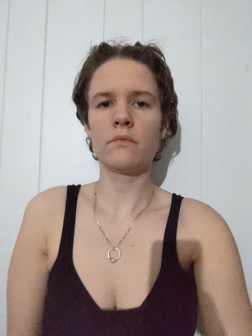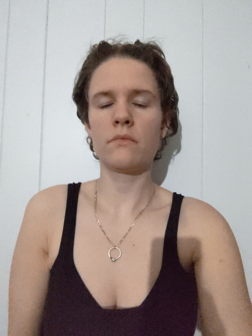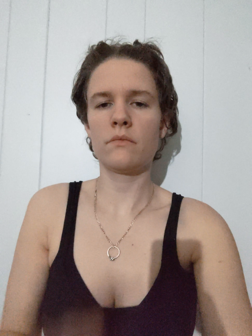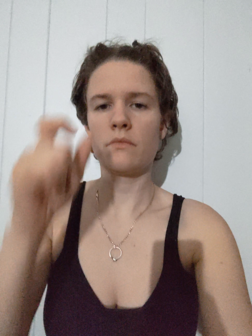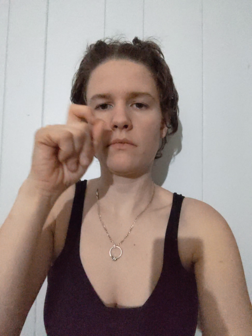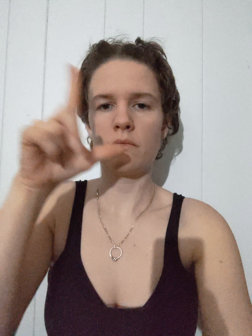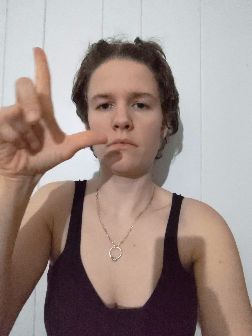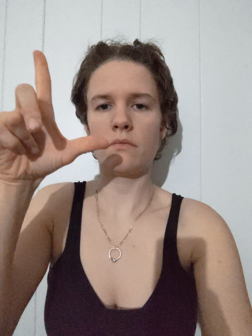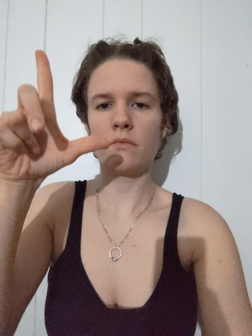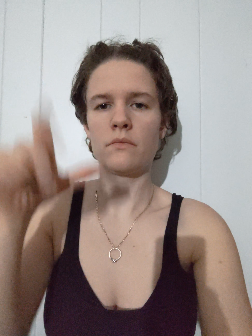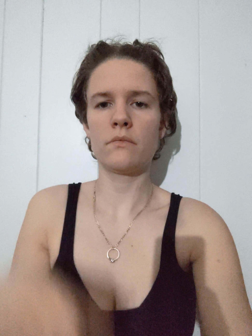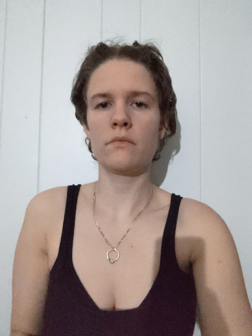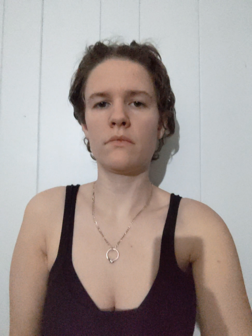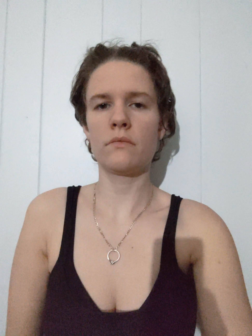wake